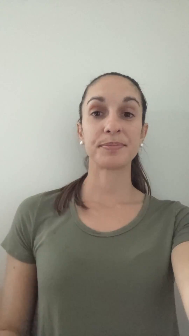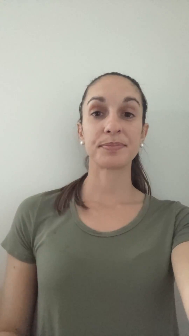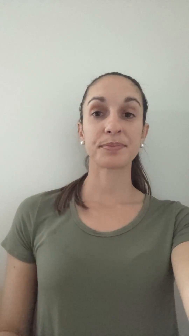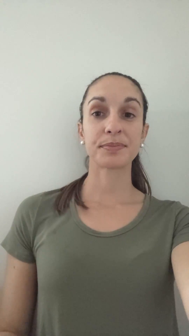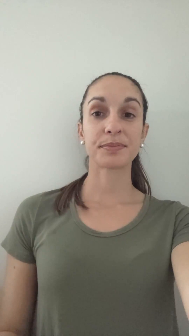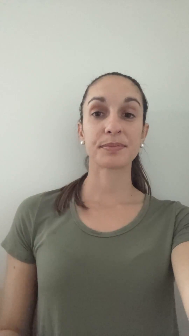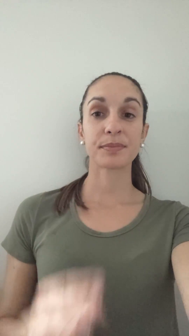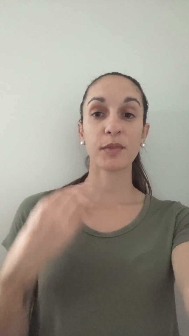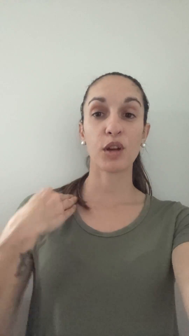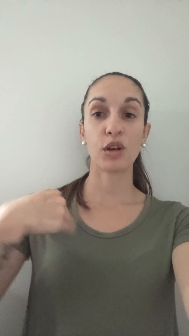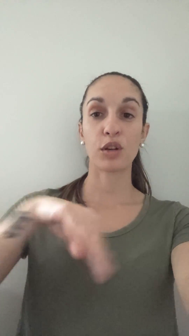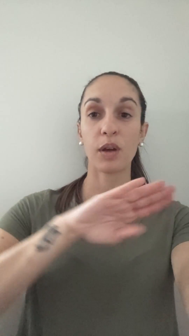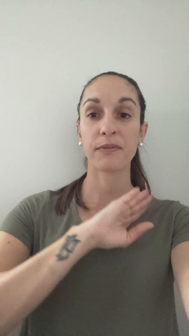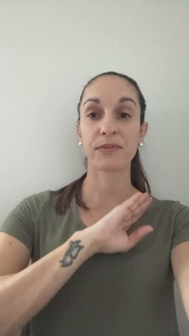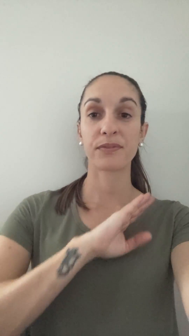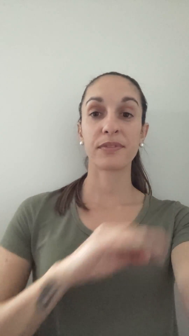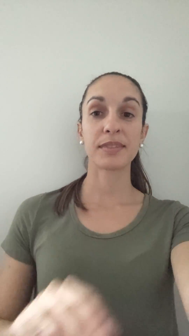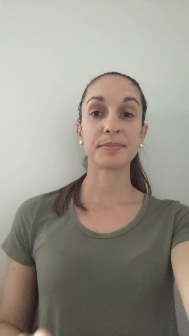scarf